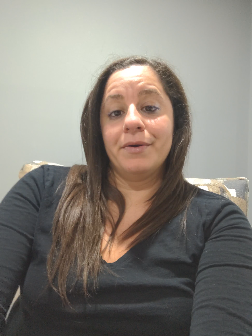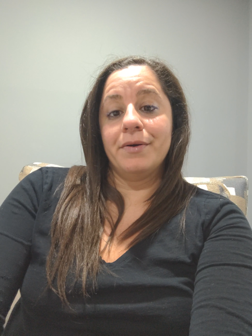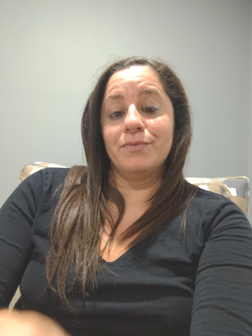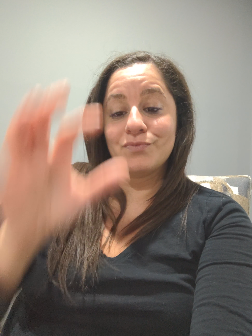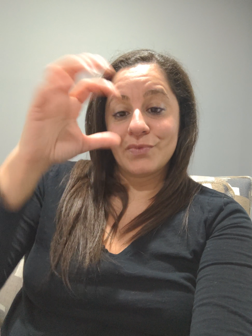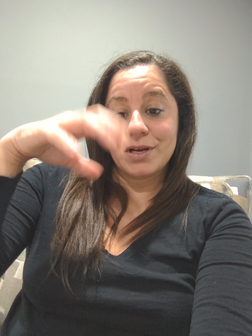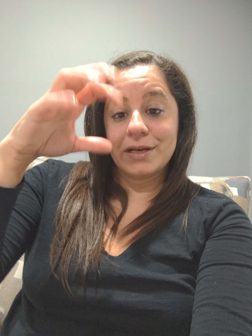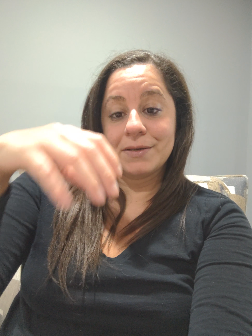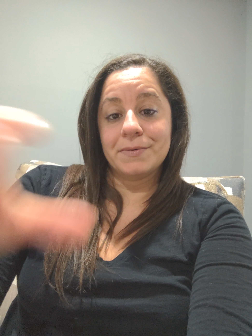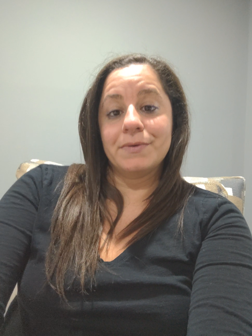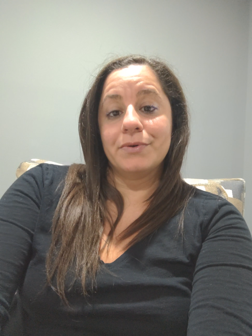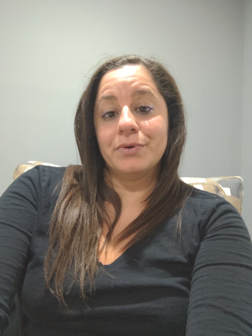rain